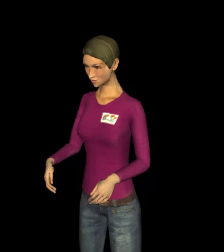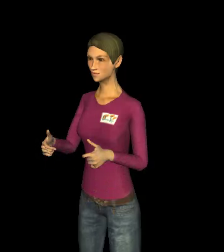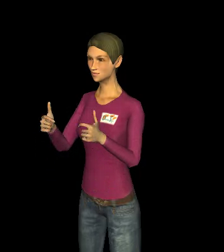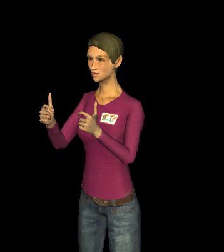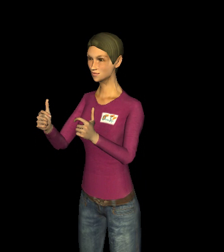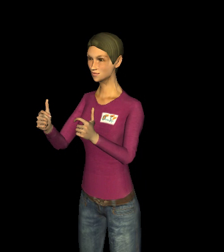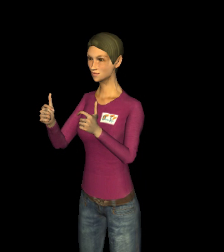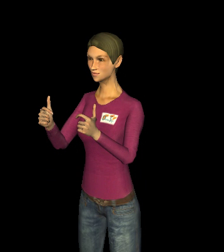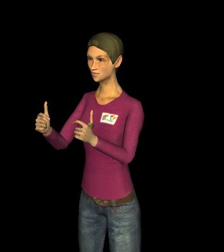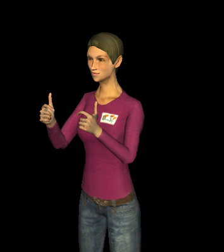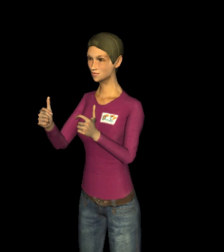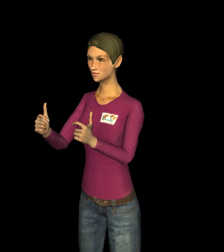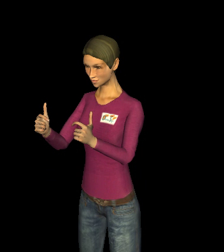فرصة